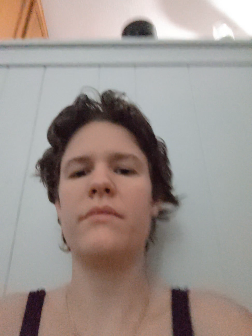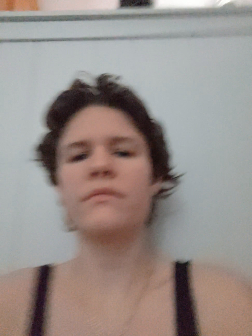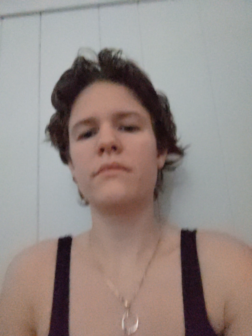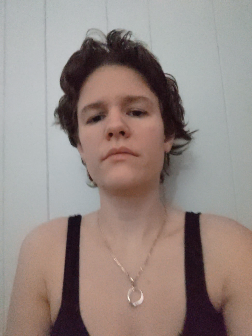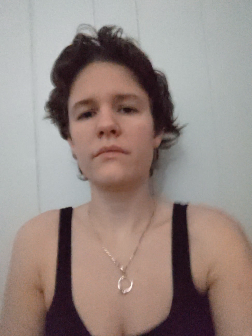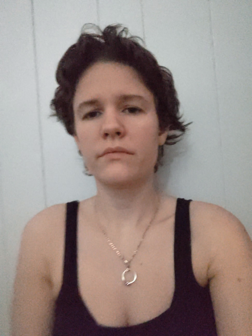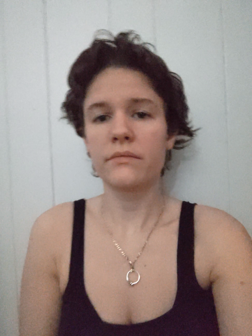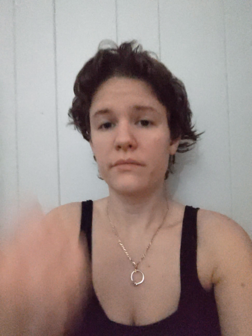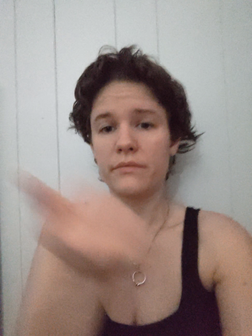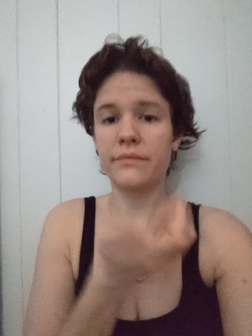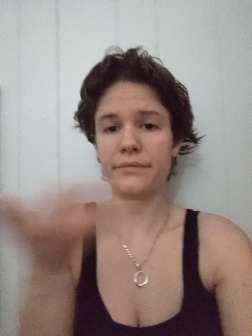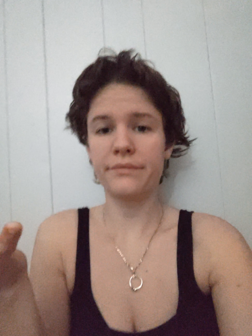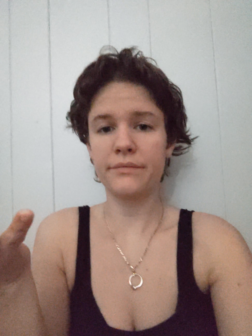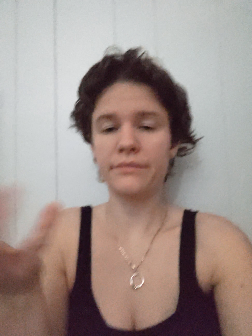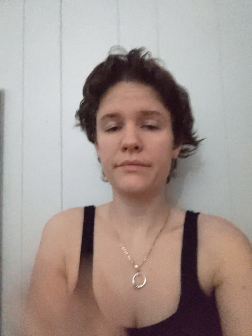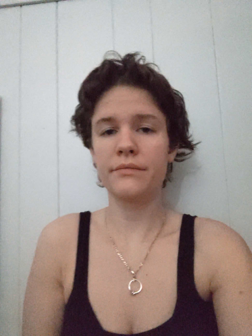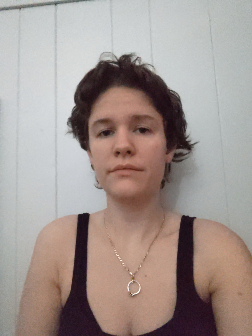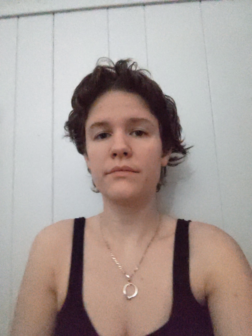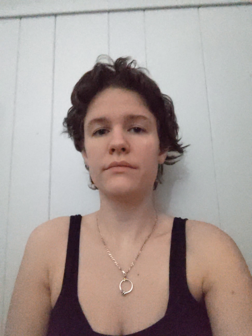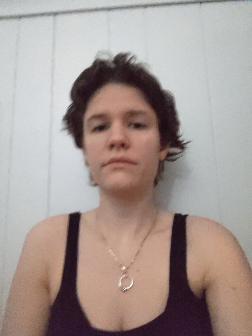every